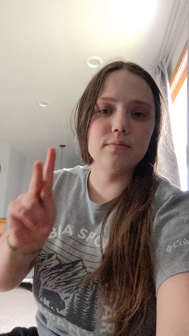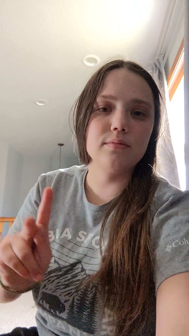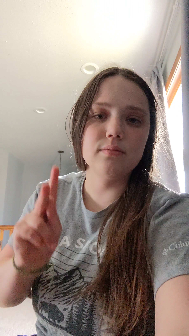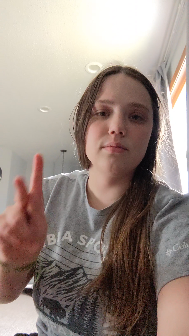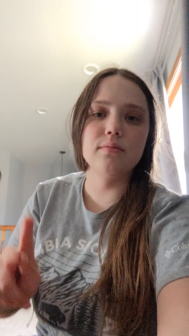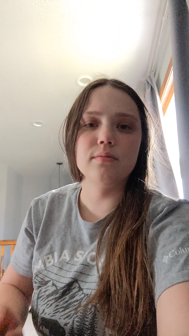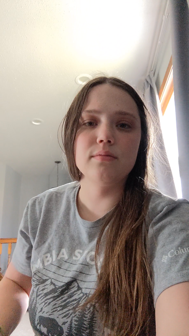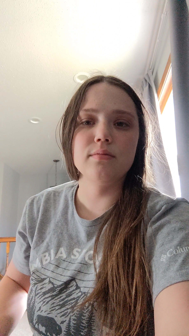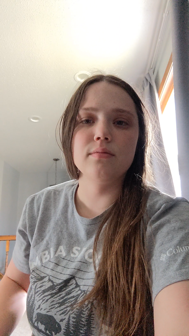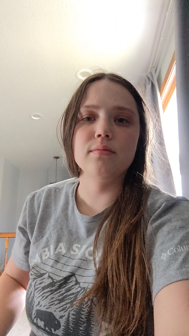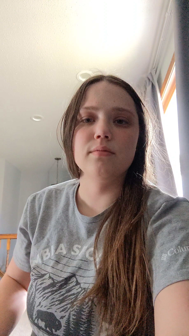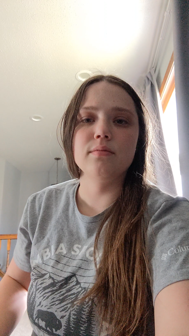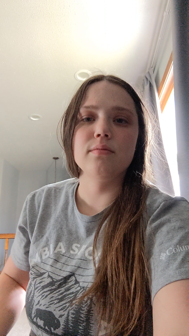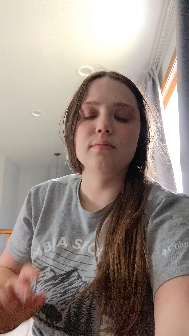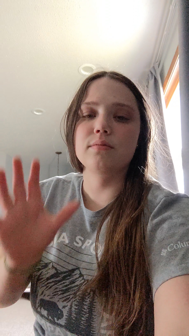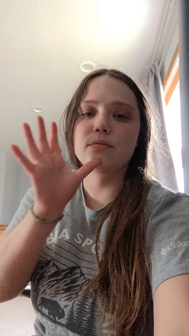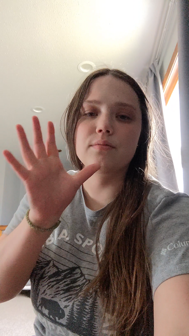mommy